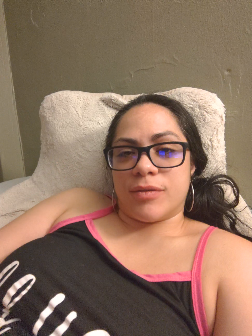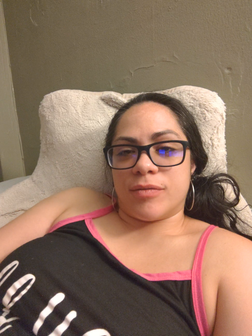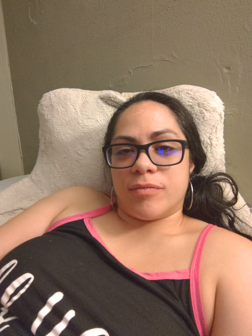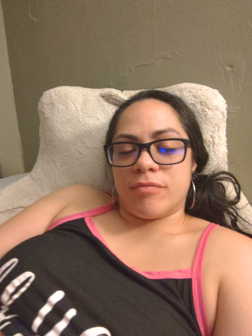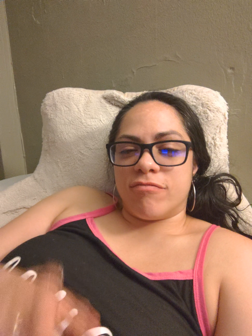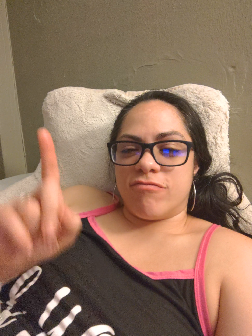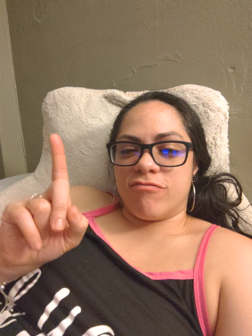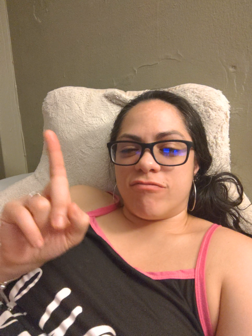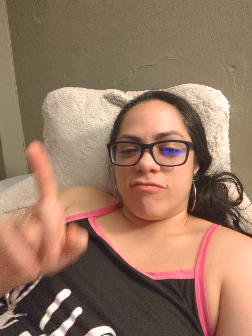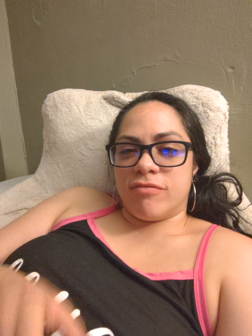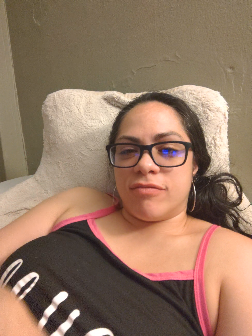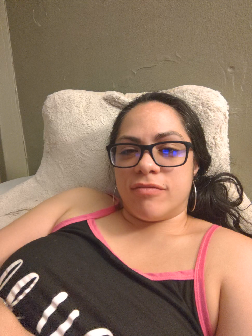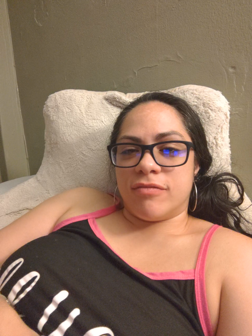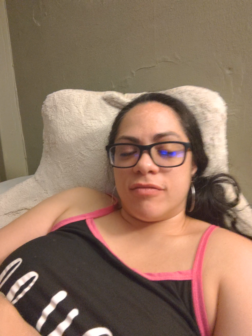he/she/it